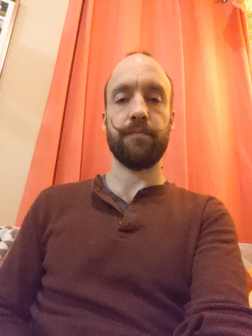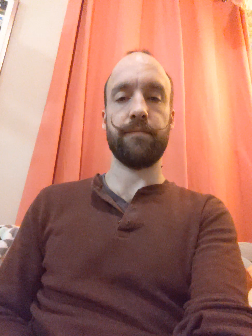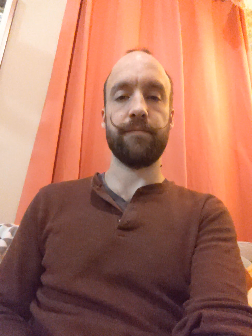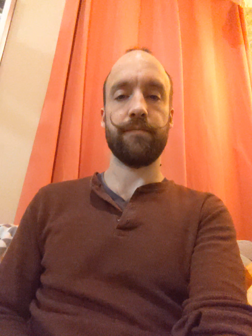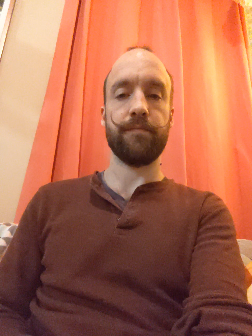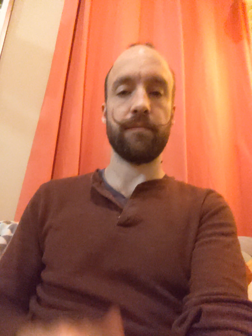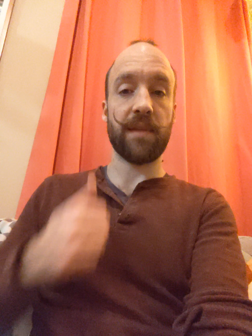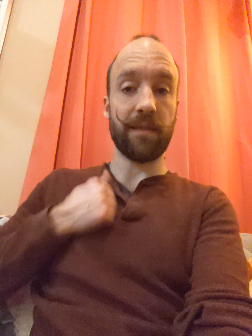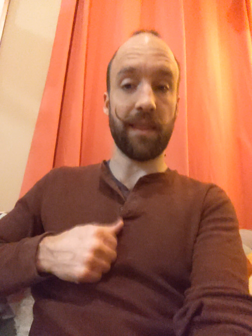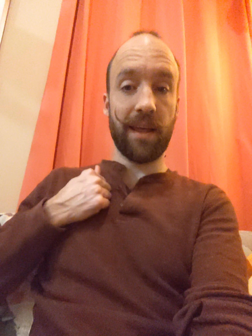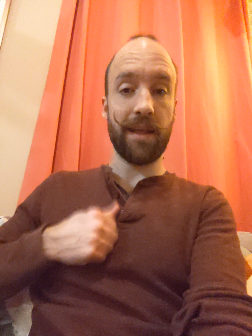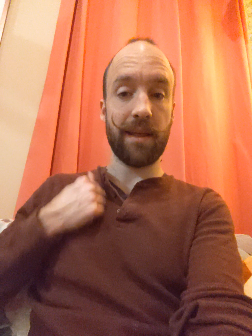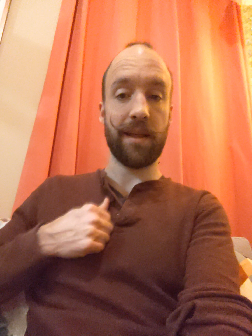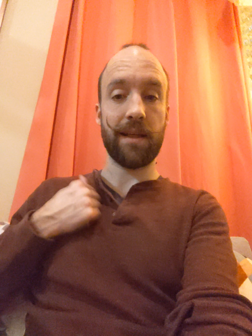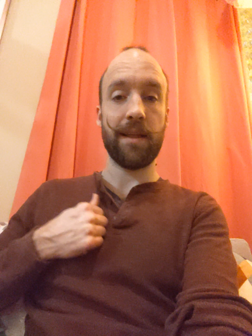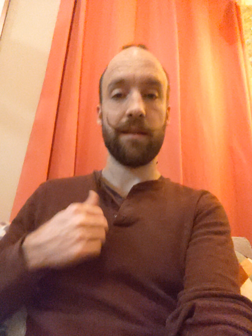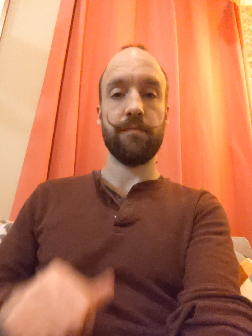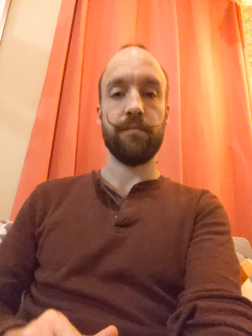bath